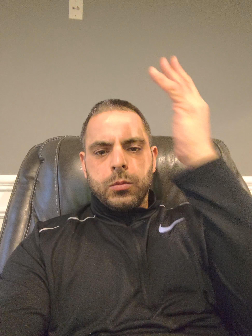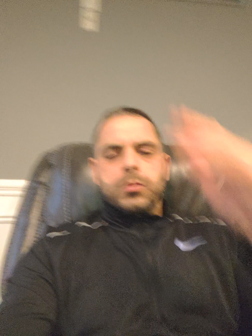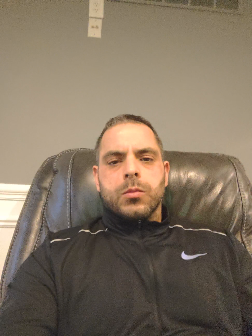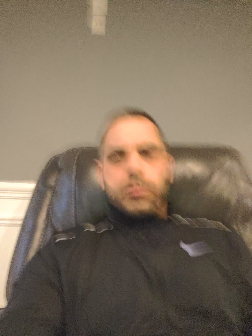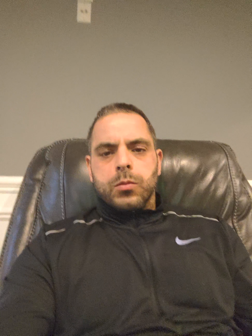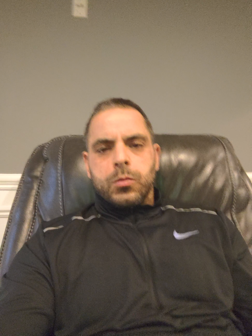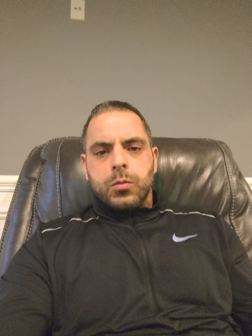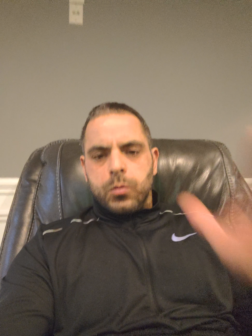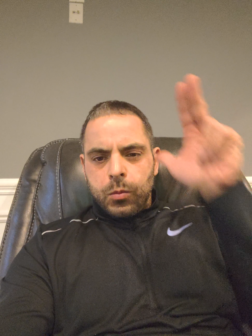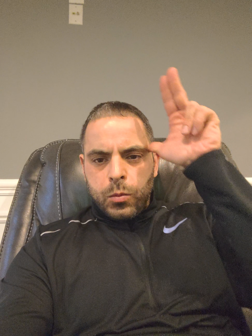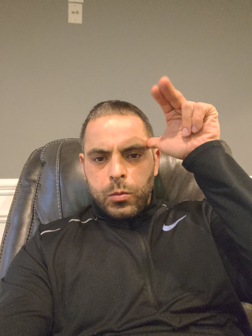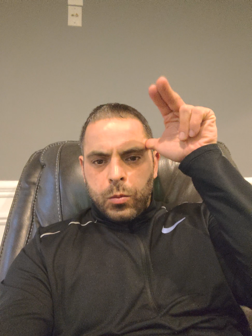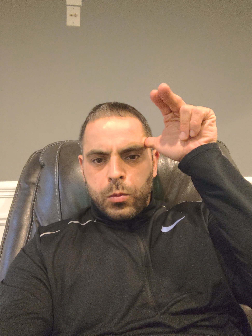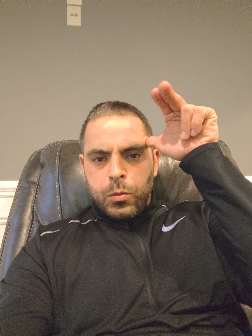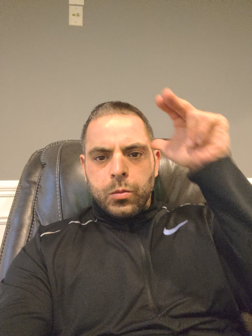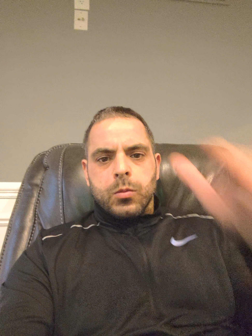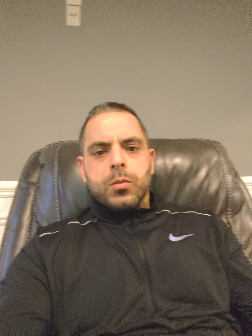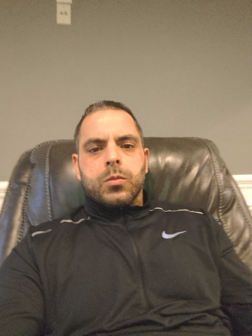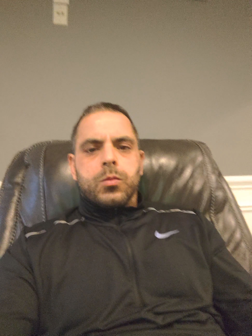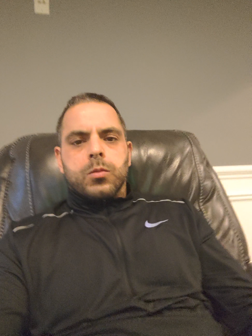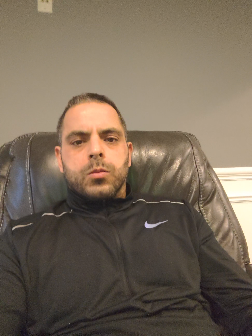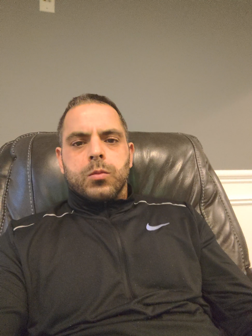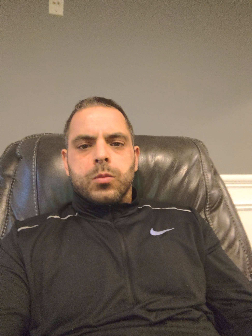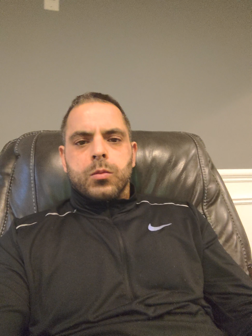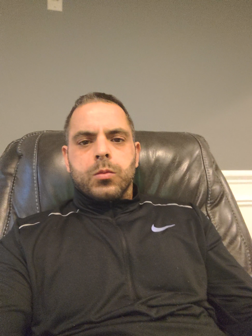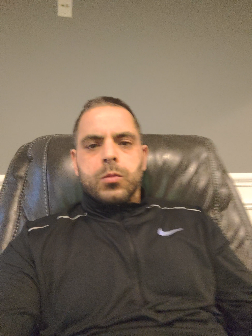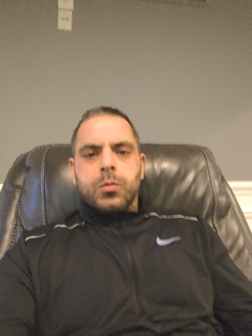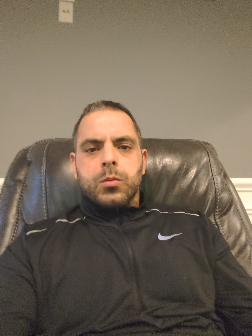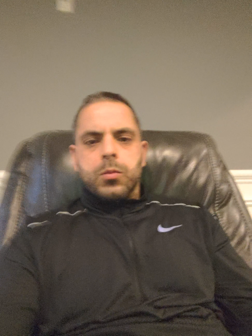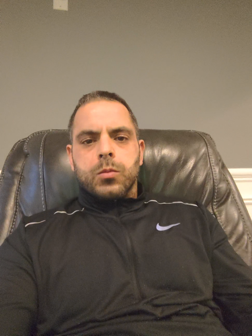horse